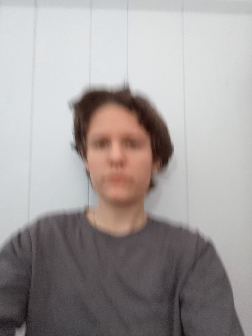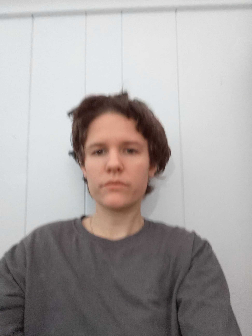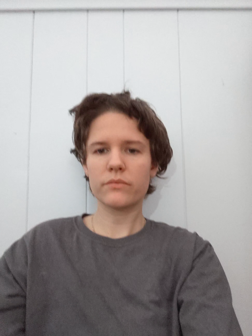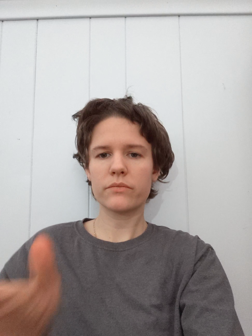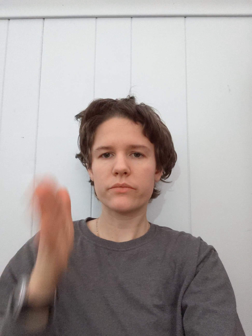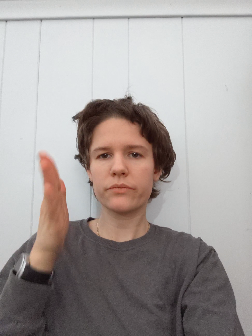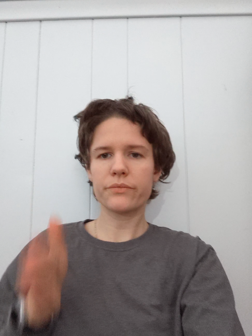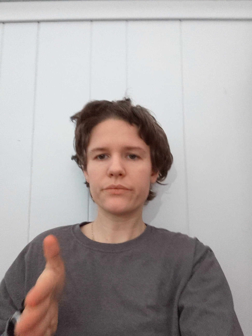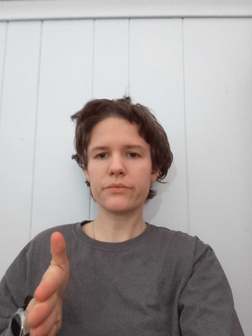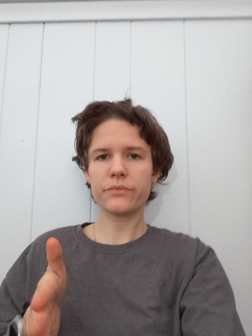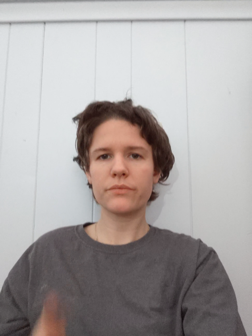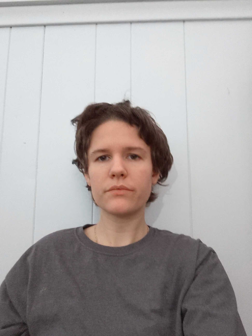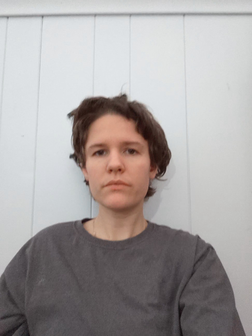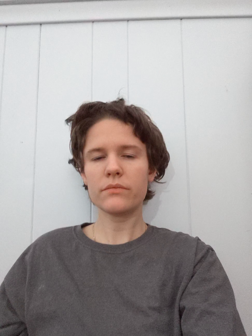person